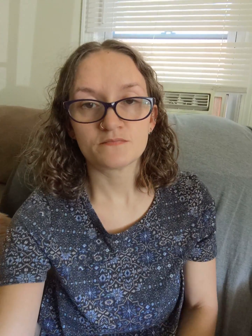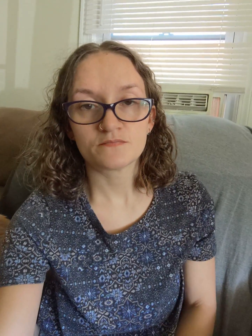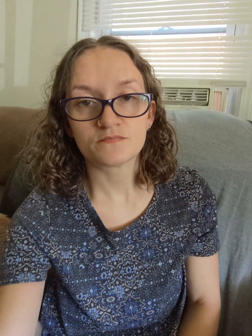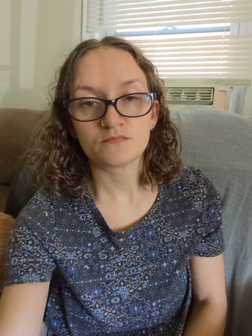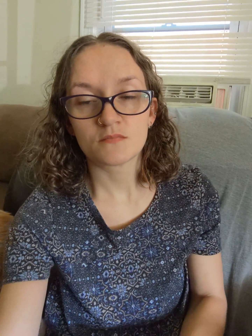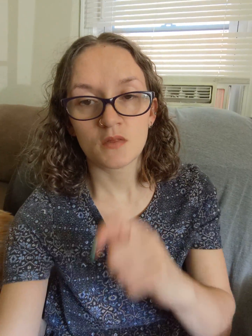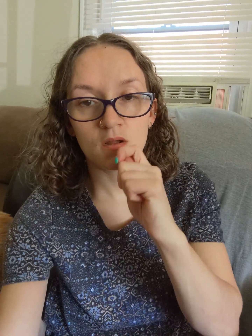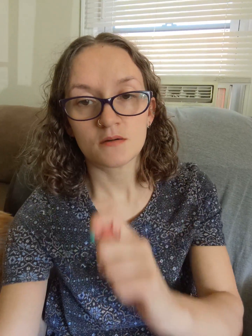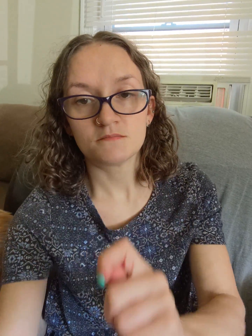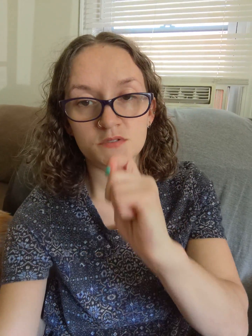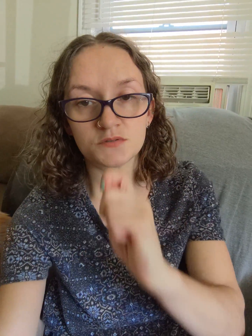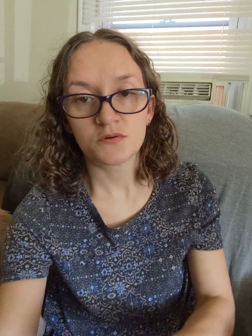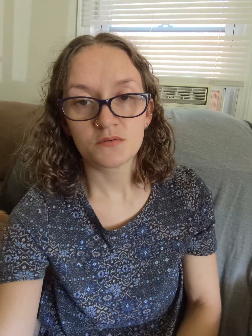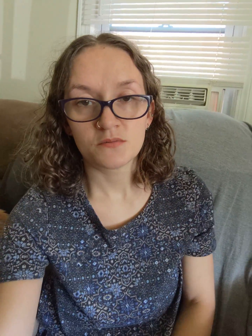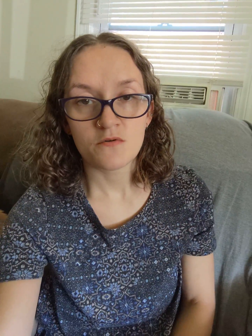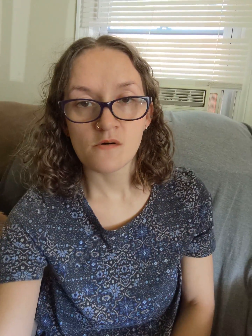popsicle